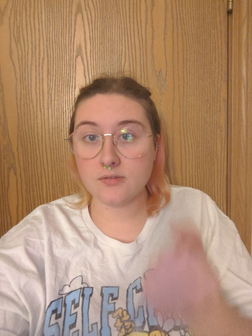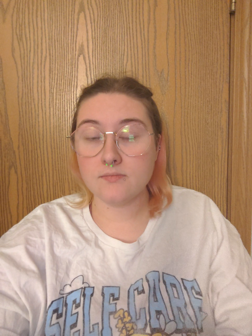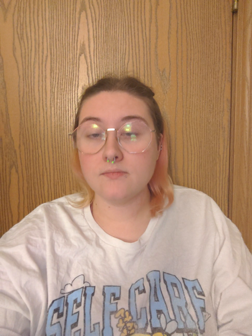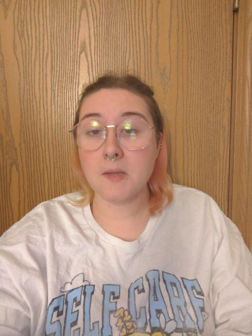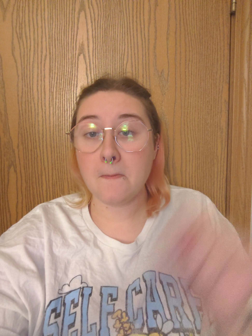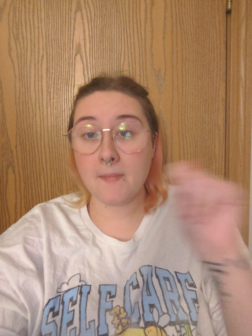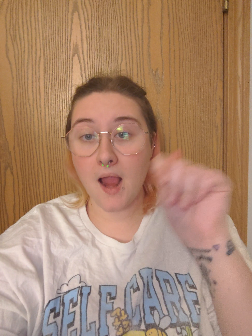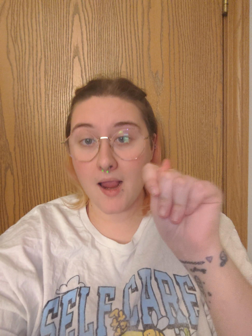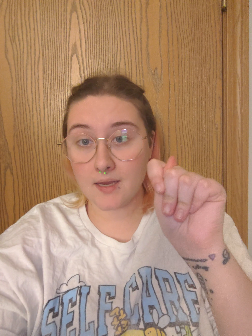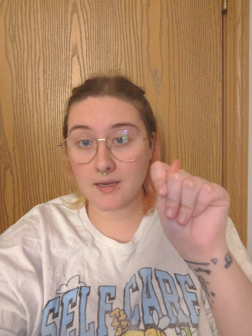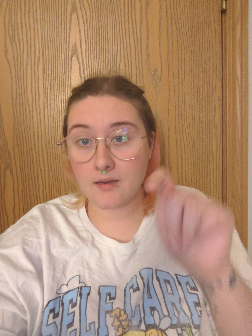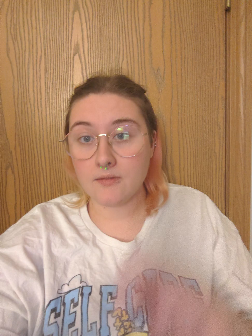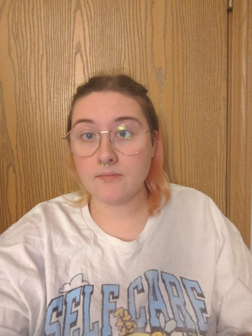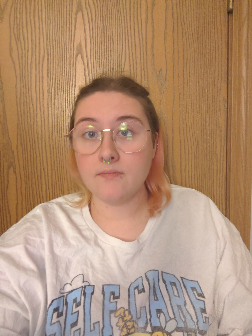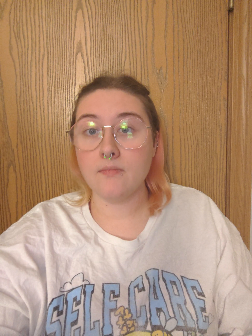potty